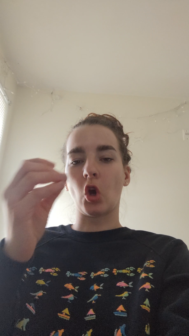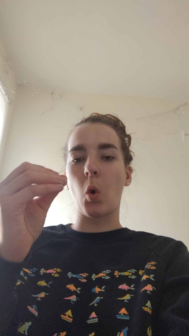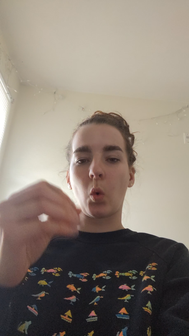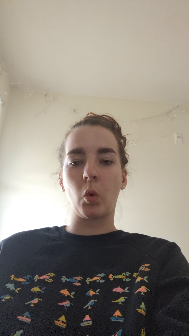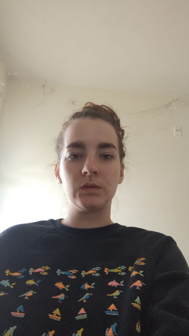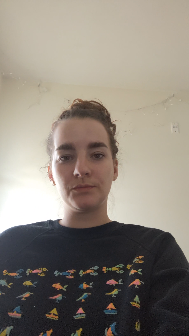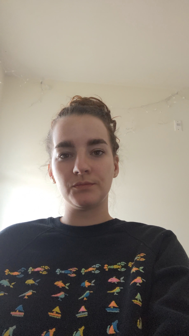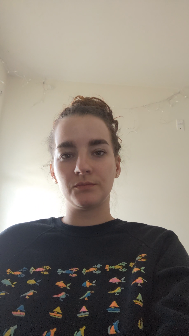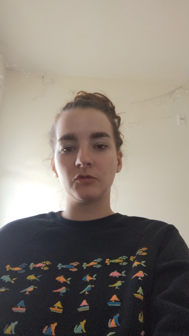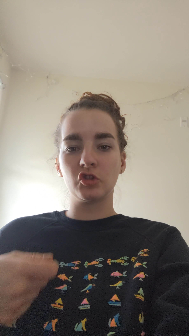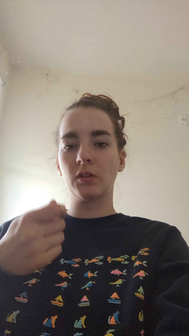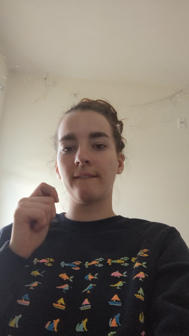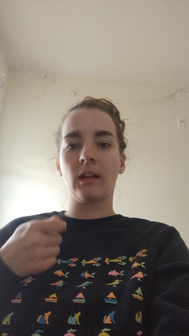shovel